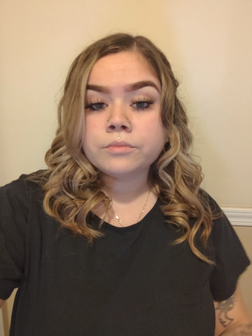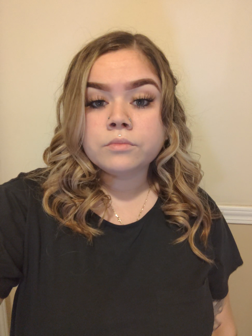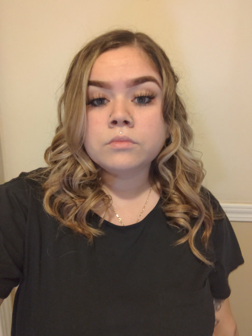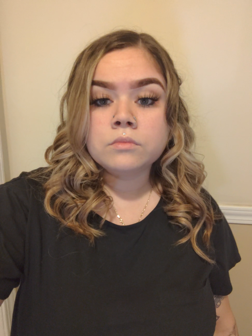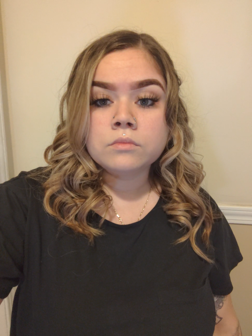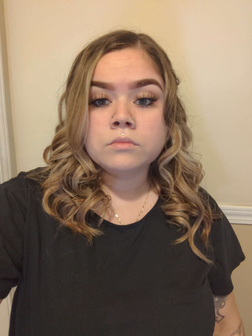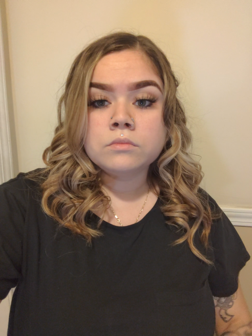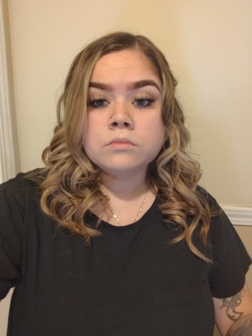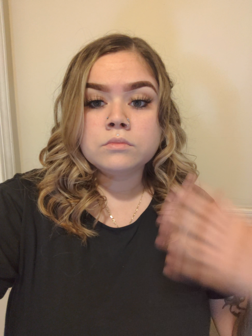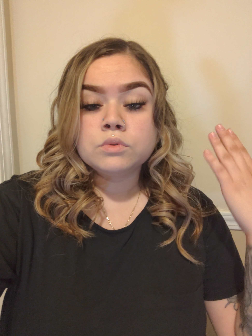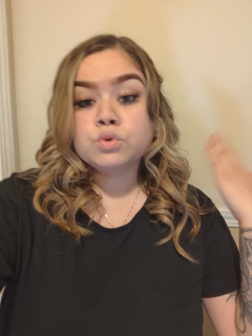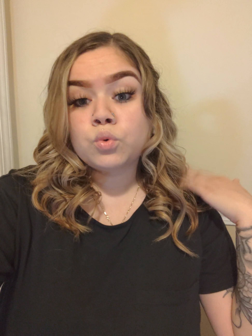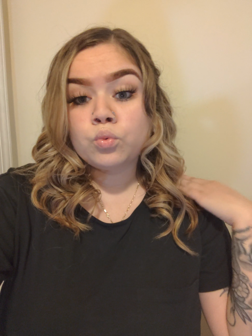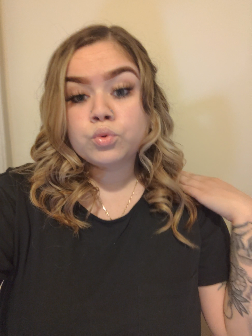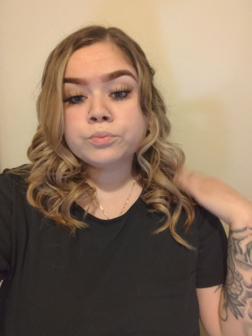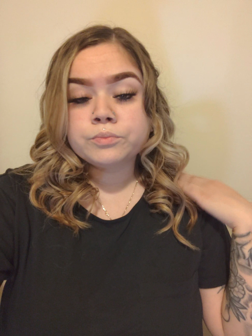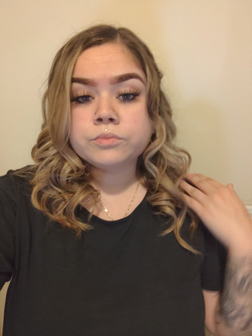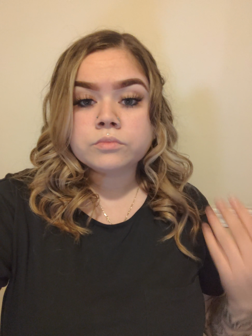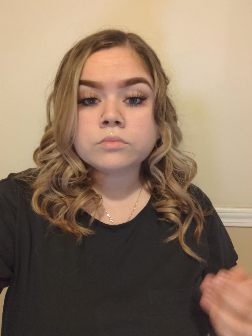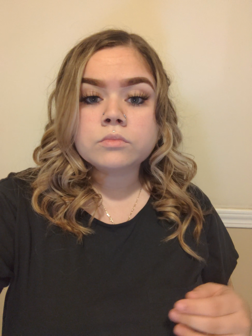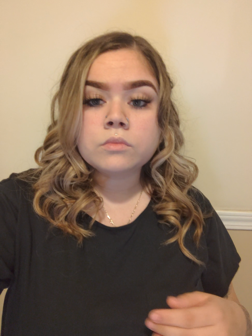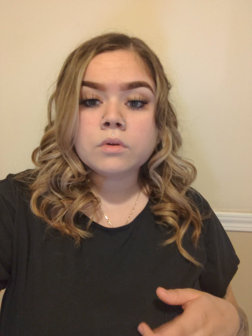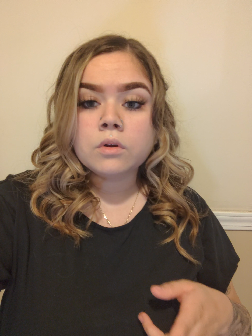shoulder